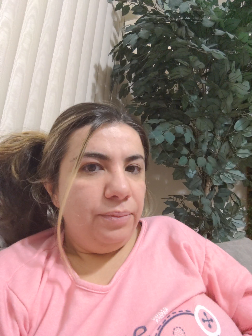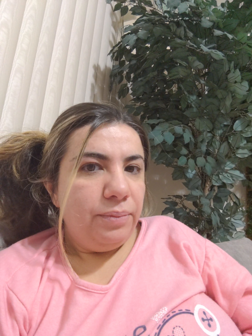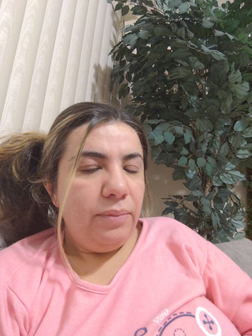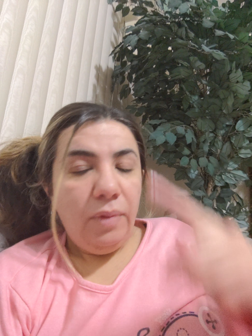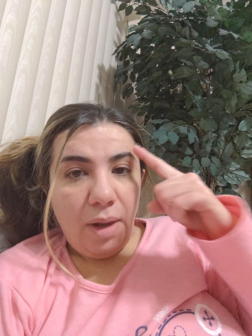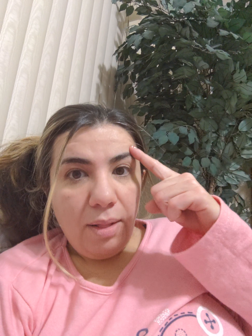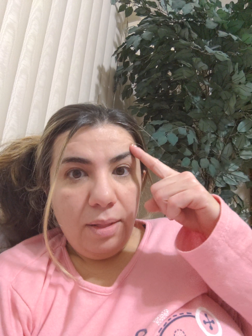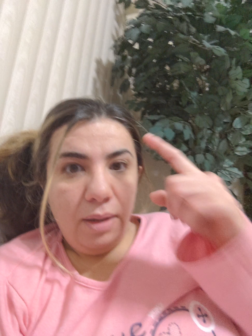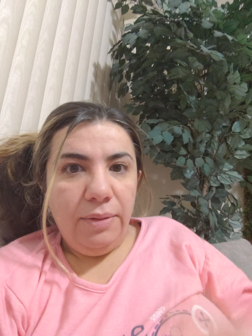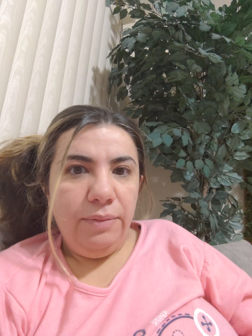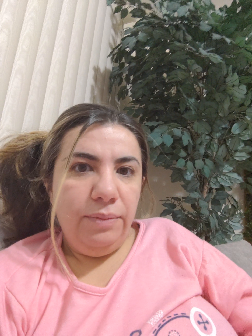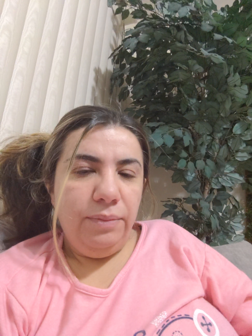think